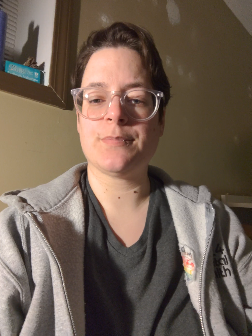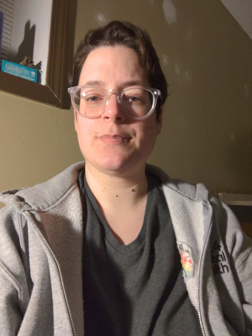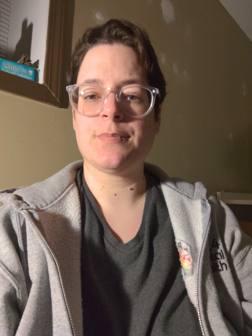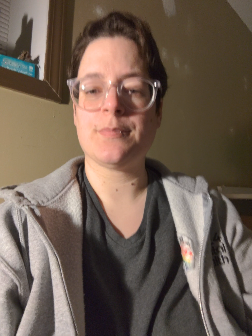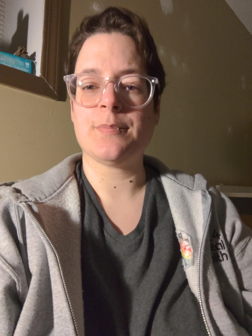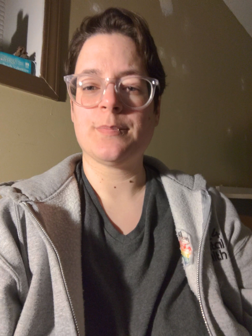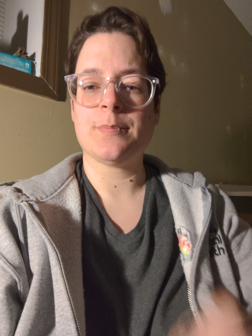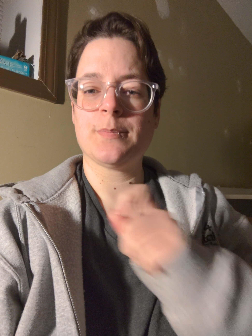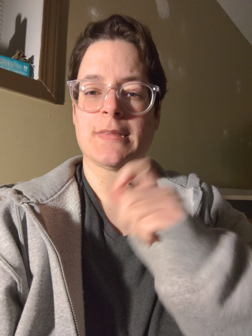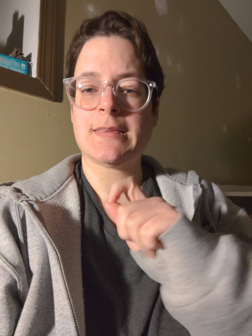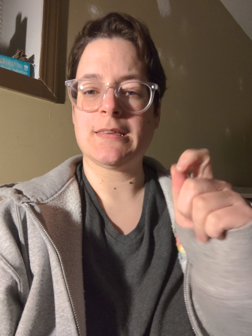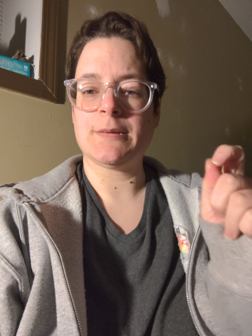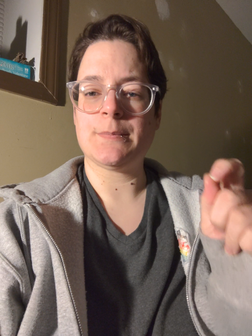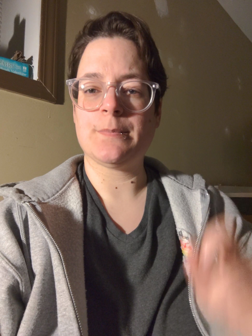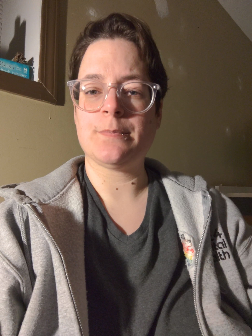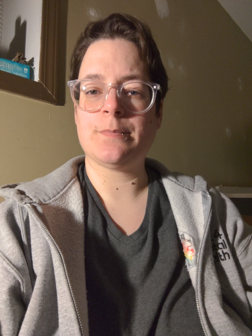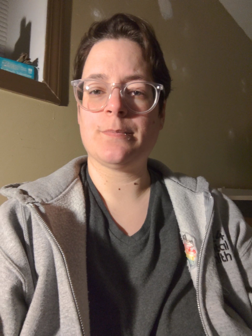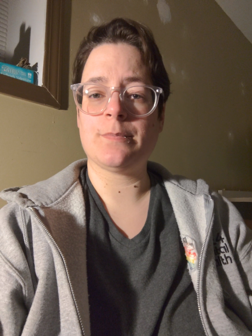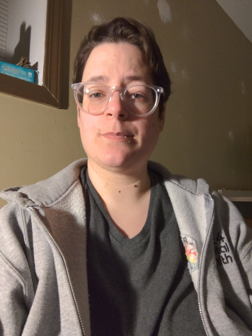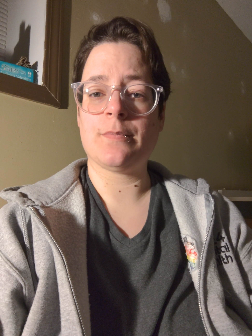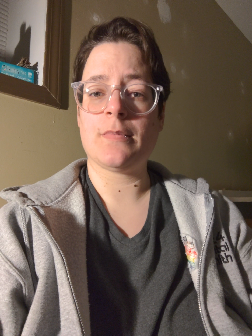pen